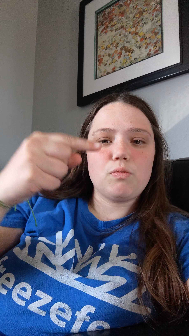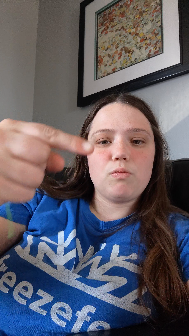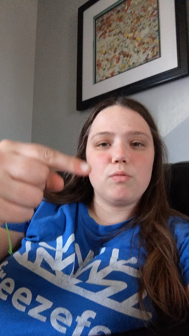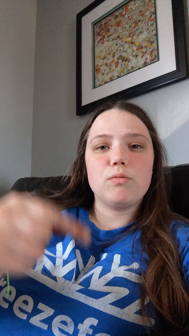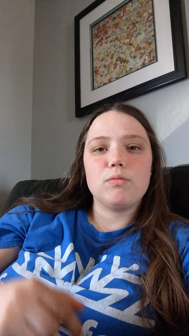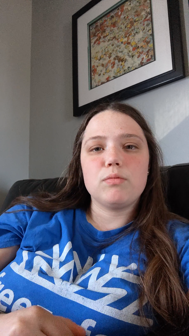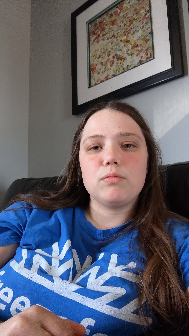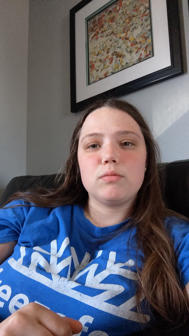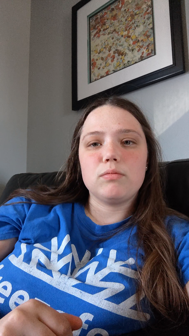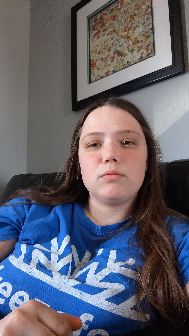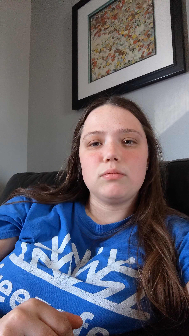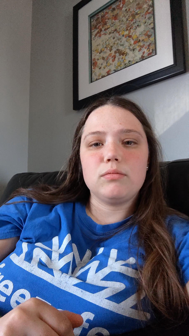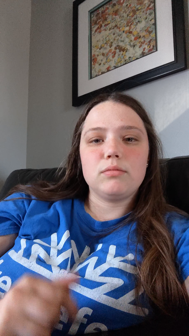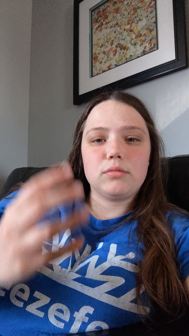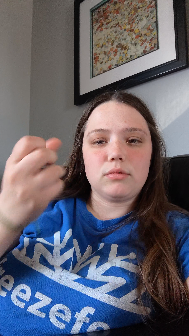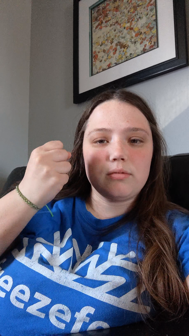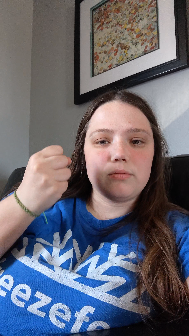get